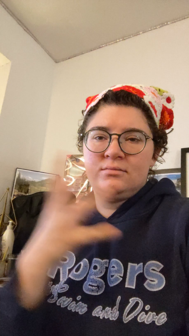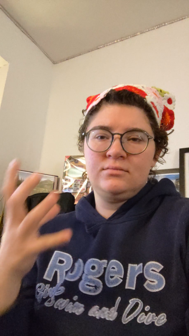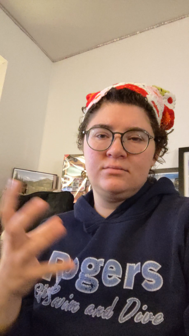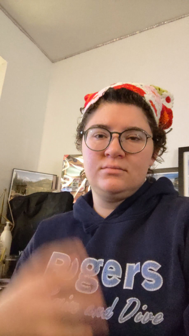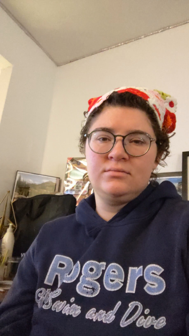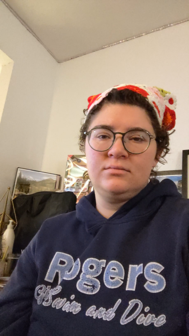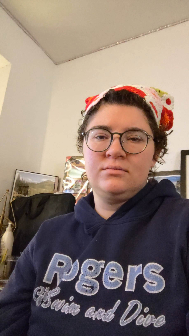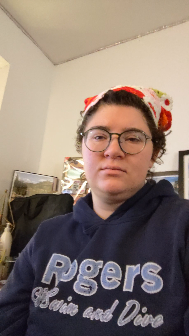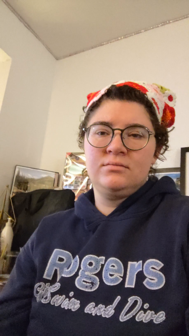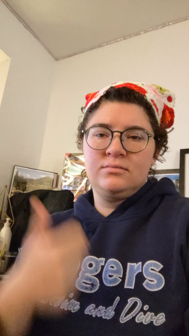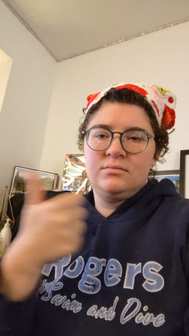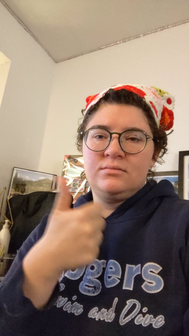game